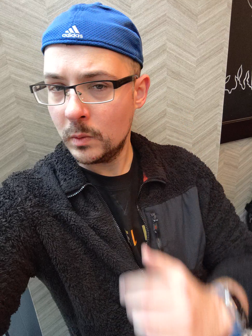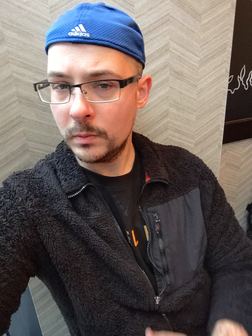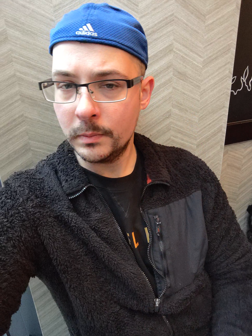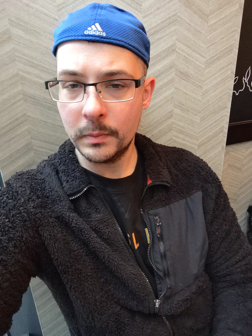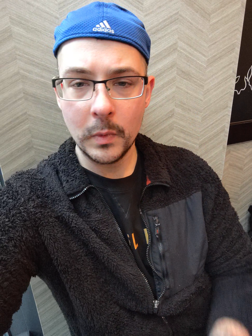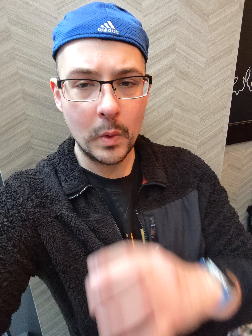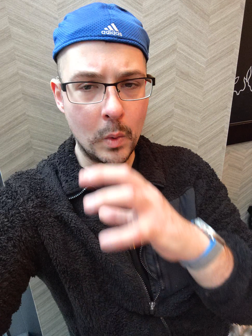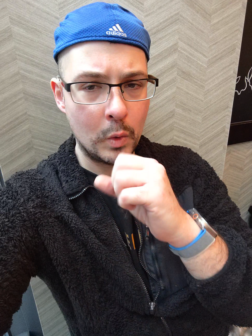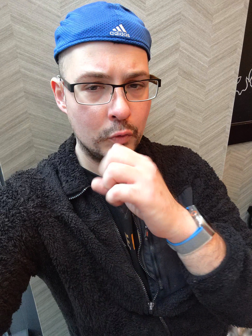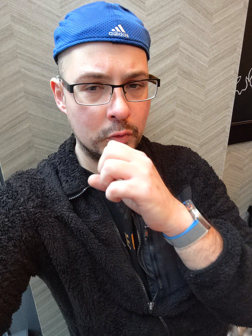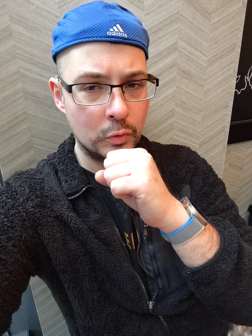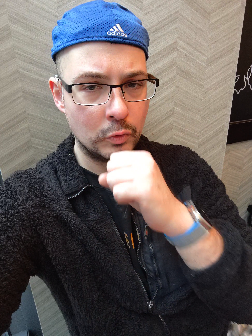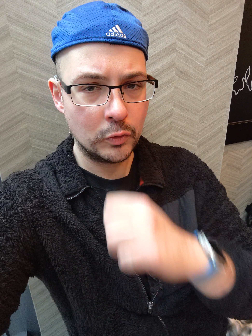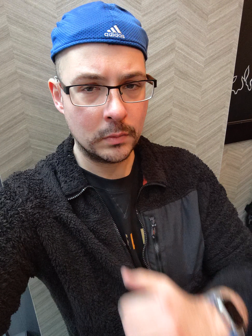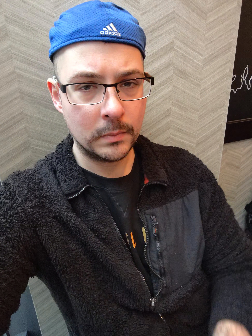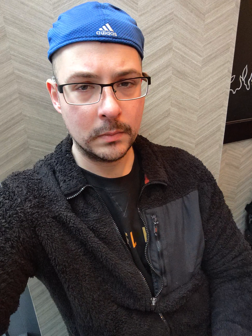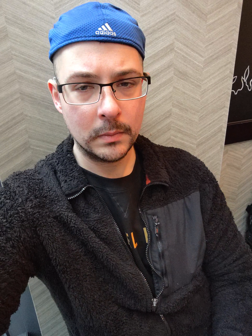orange